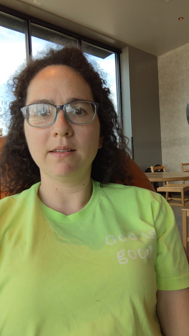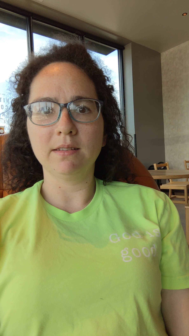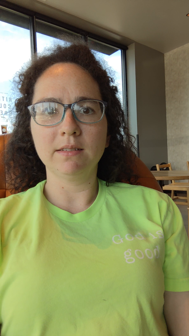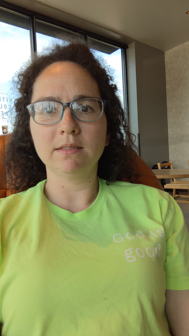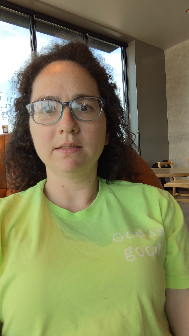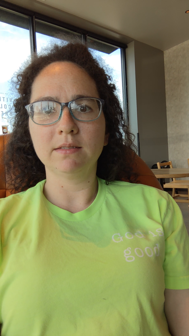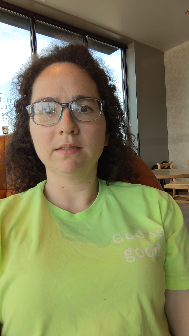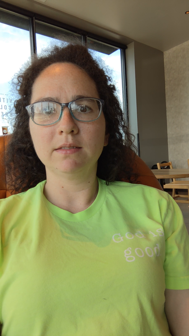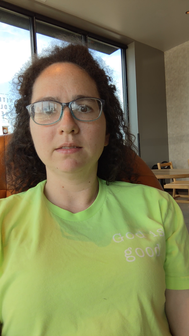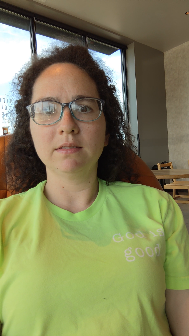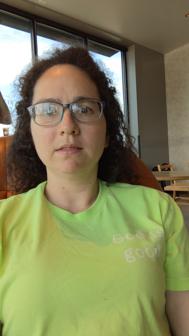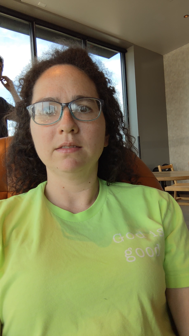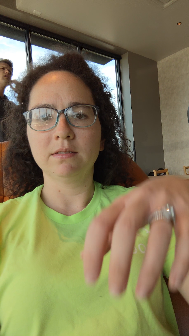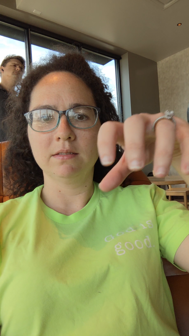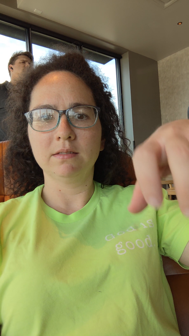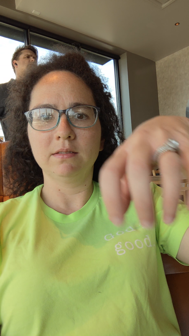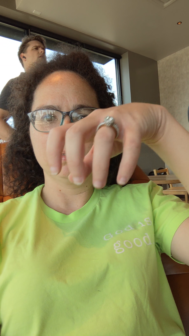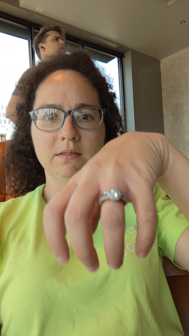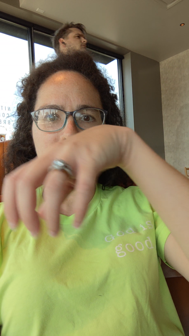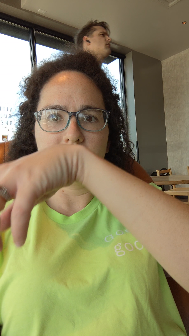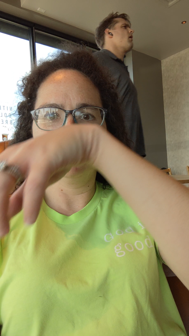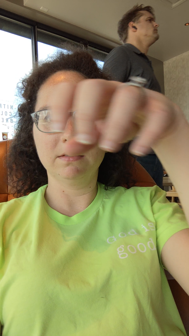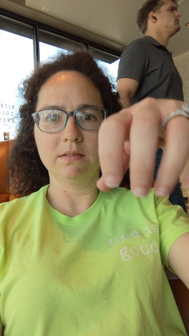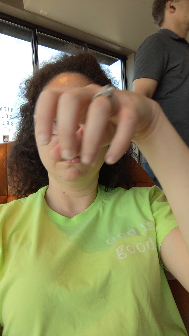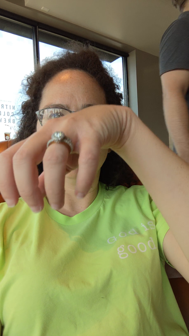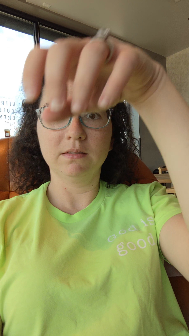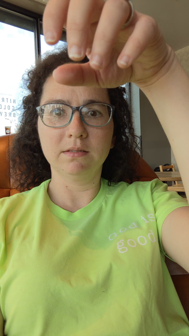block